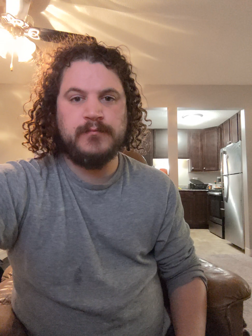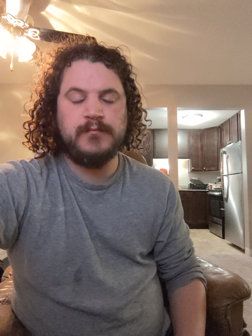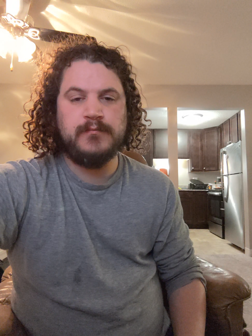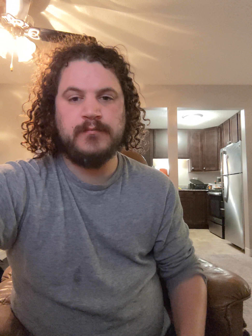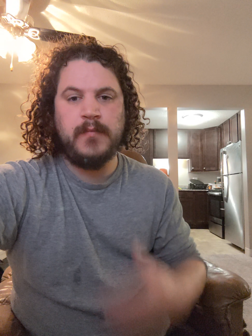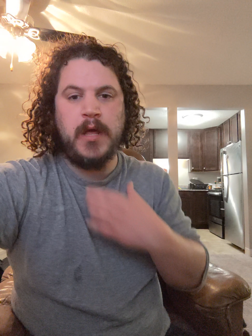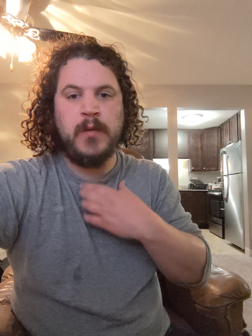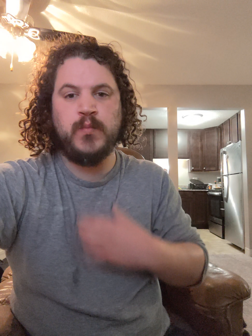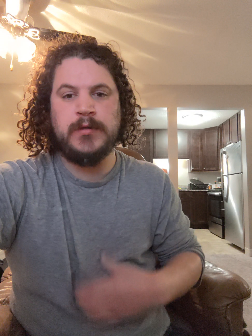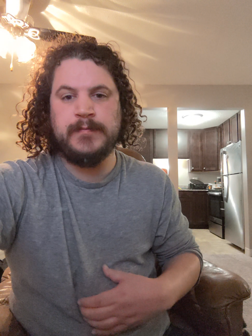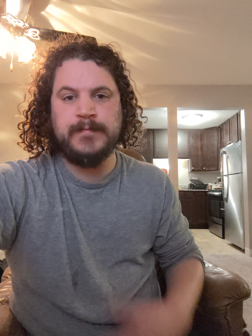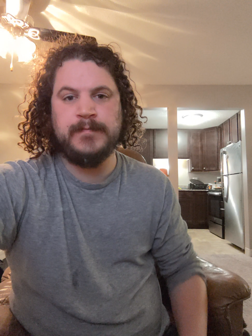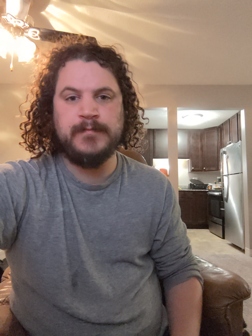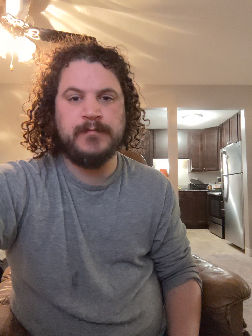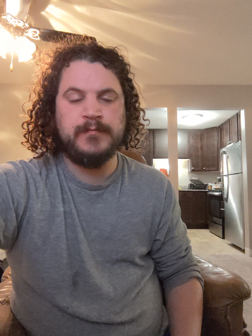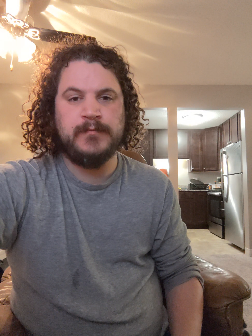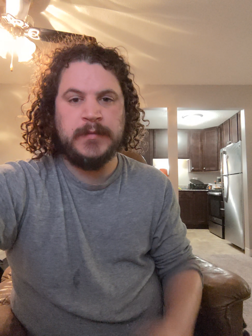hungry